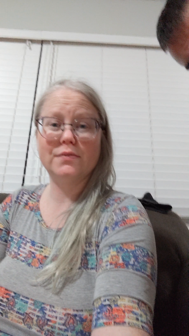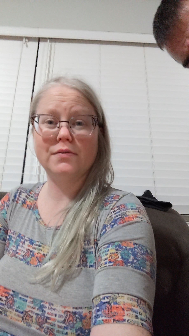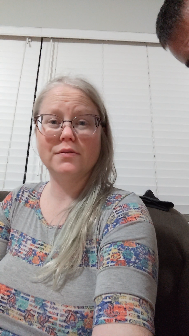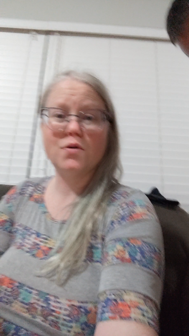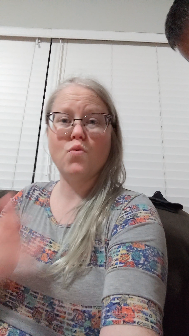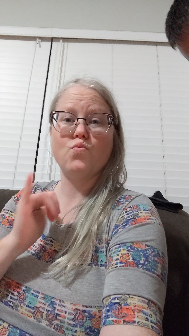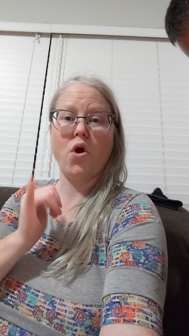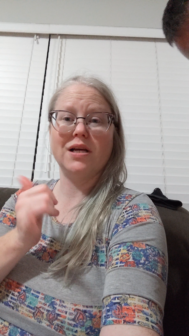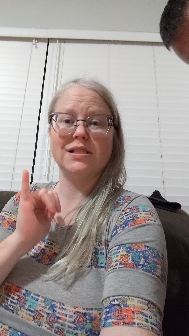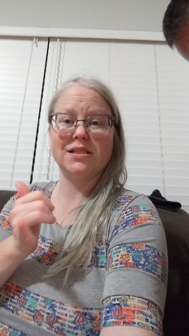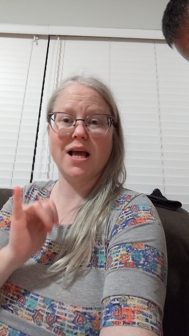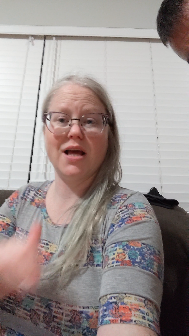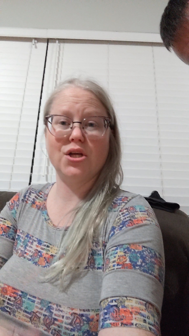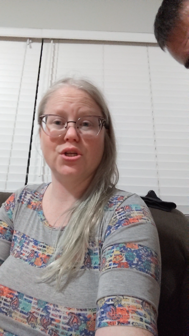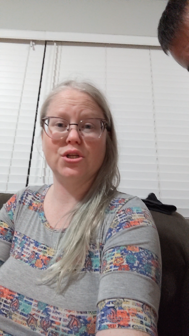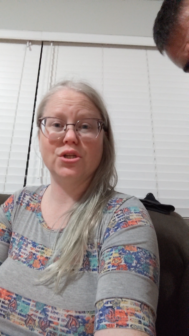rocking chair